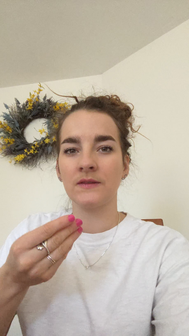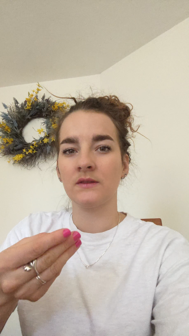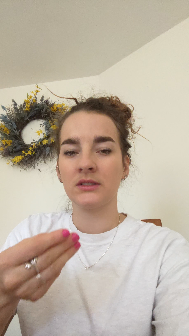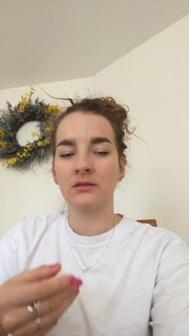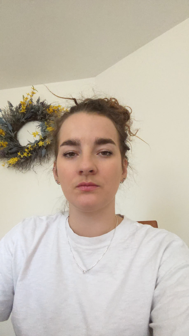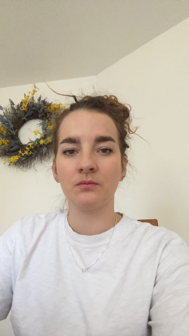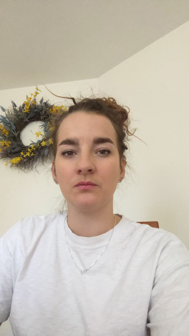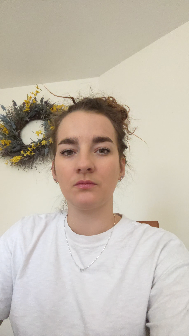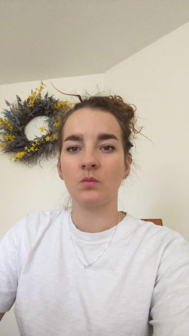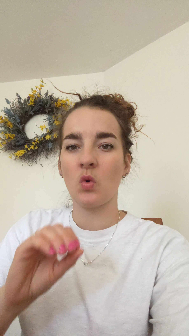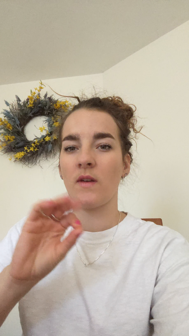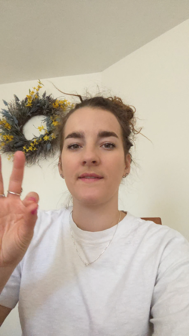off